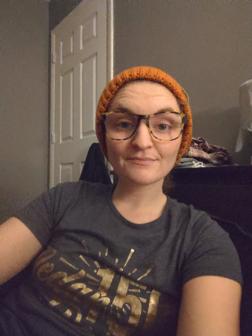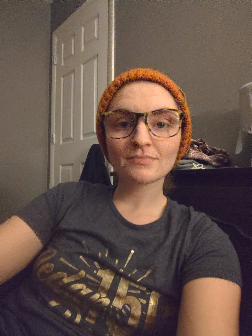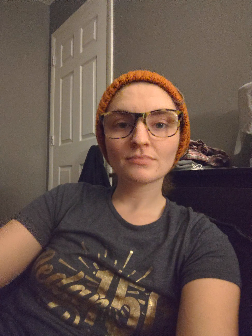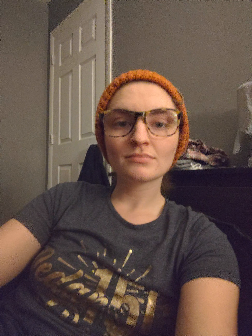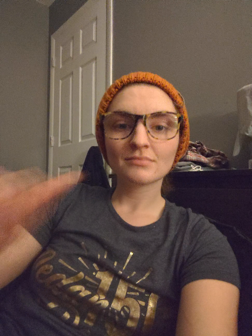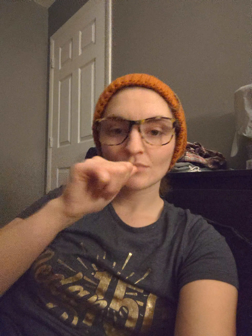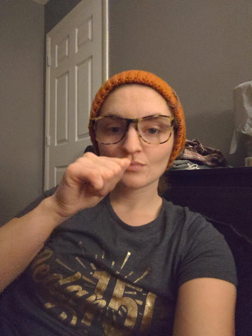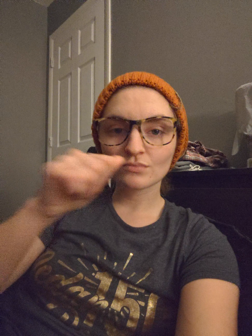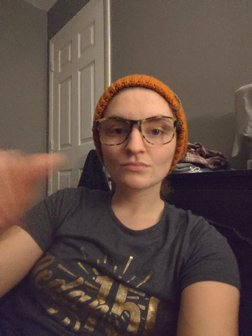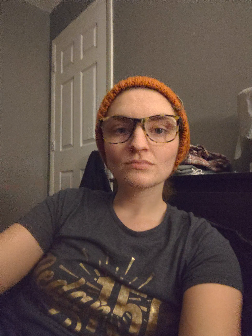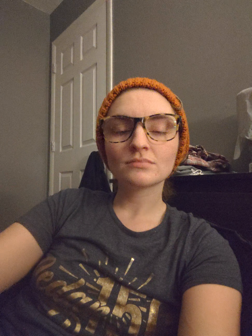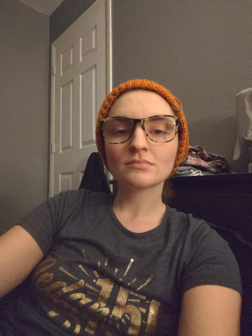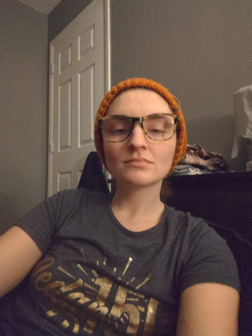nuts